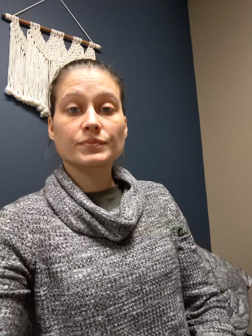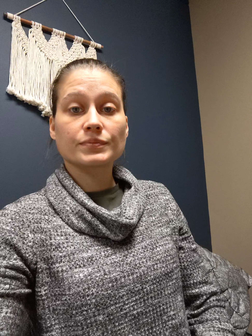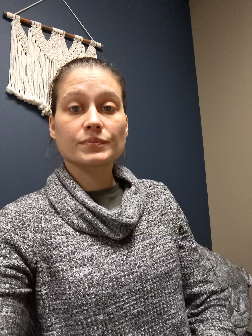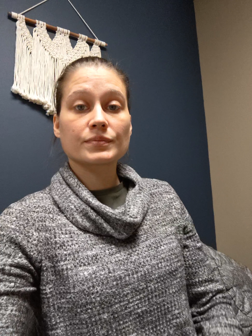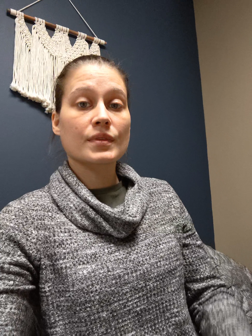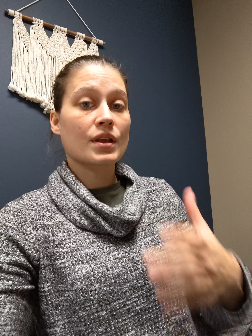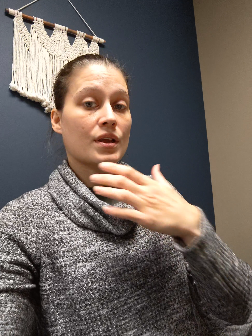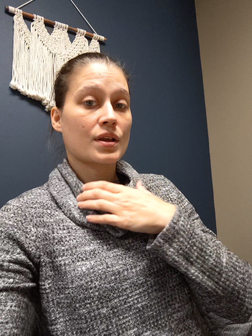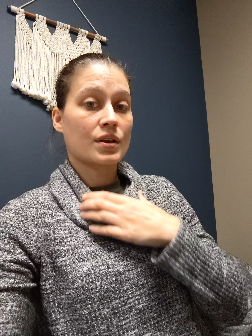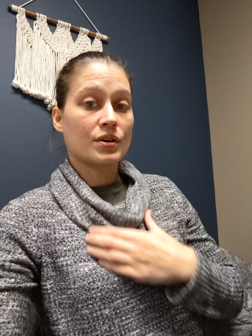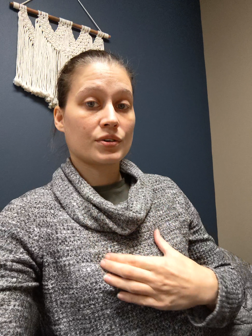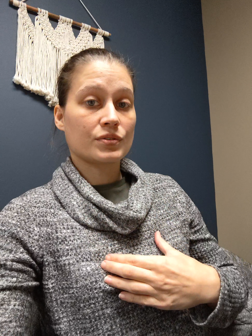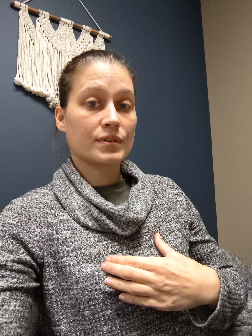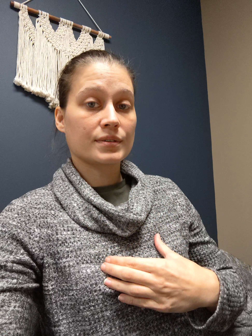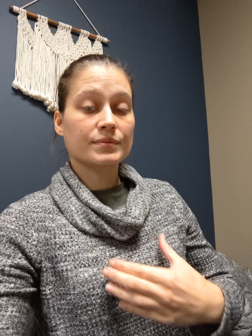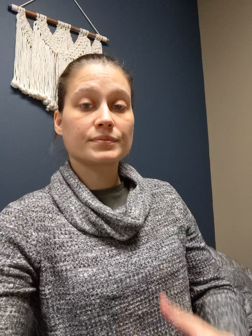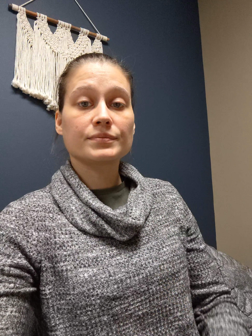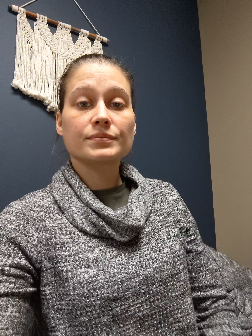hungry